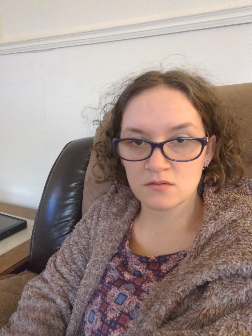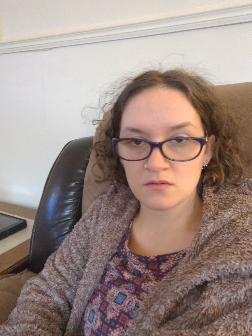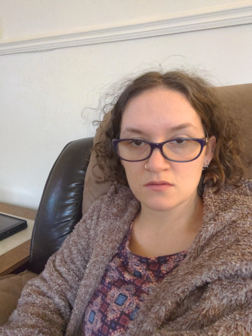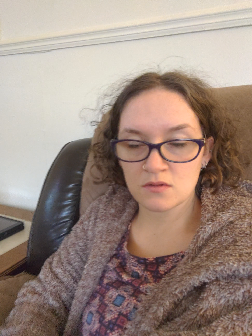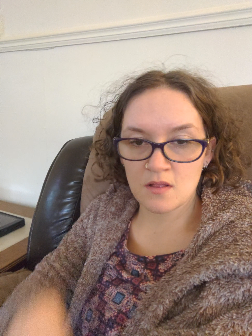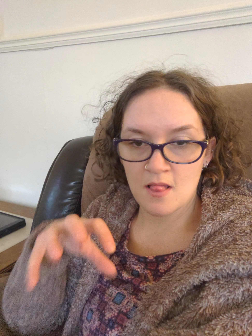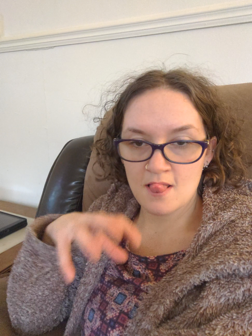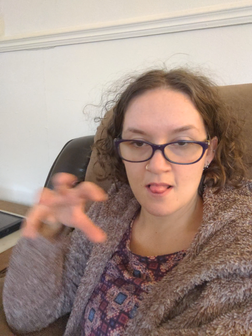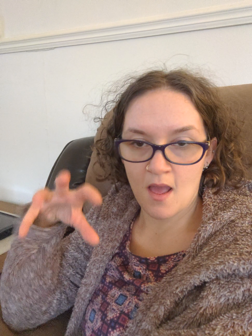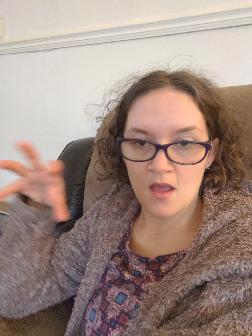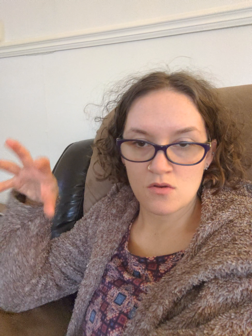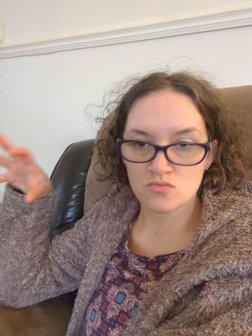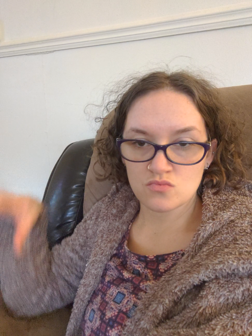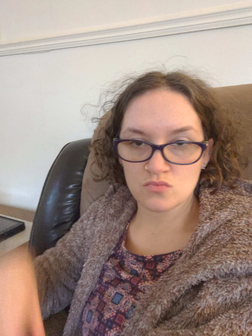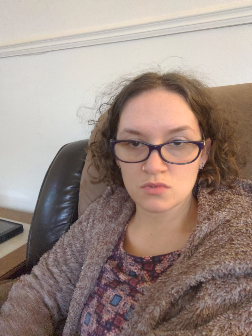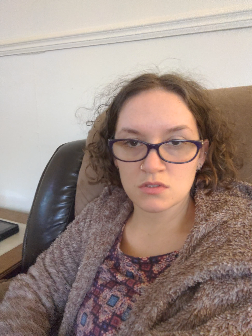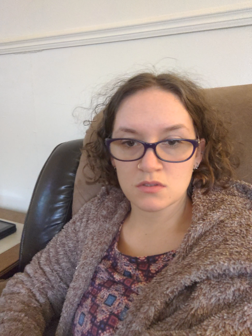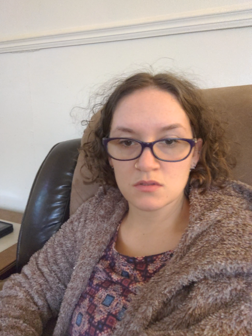cloud